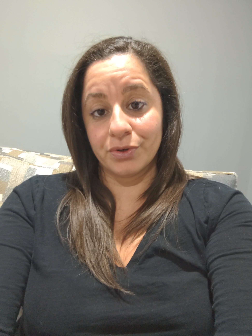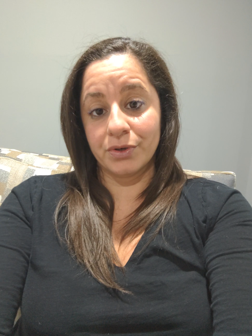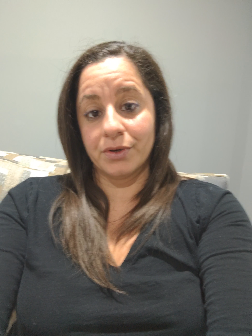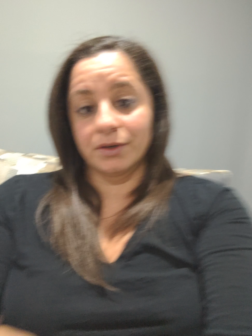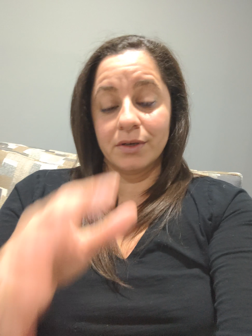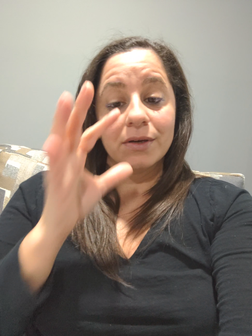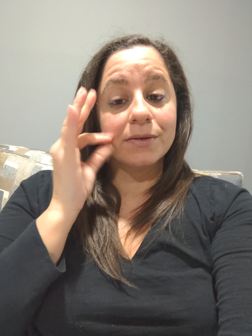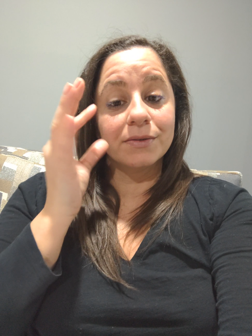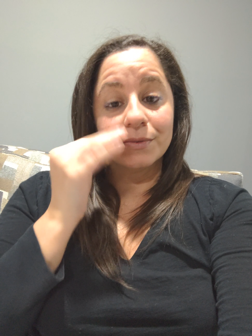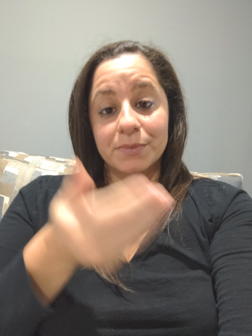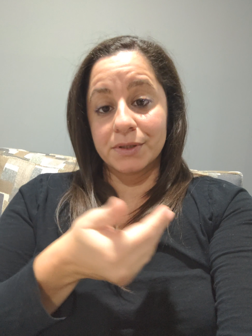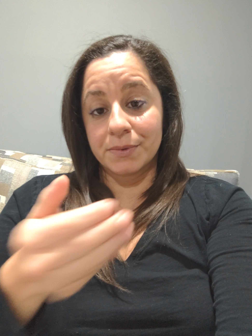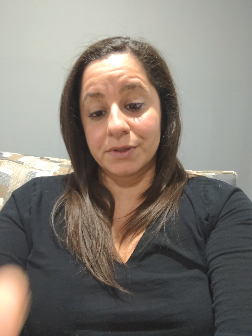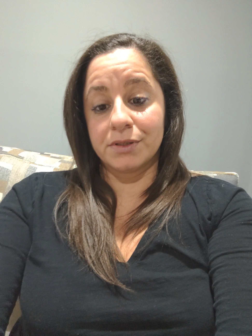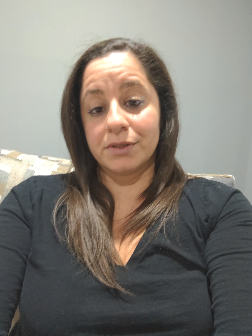kitty